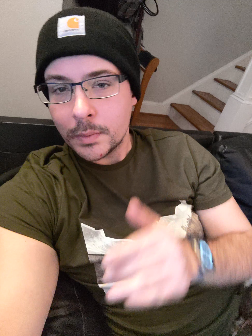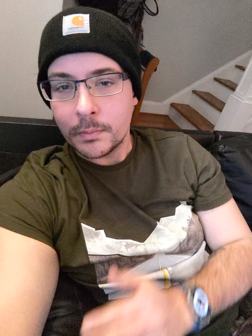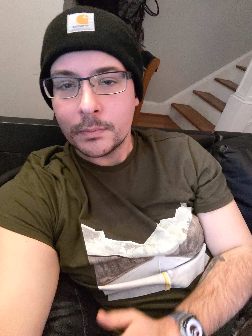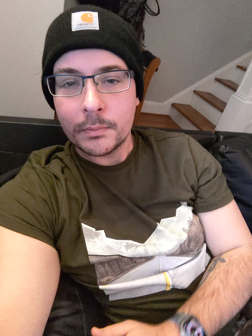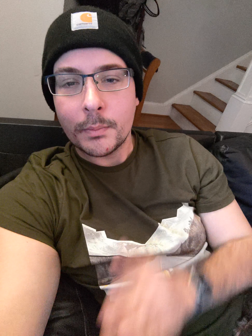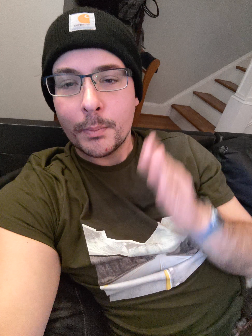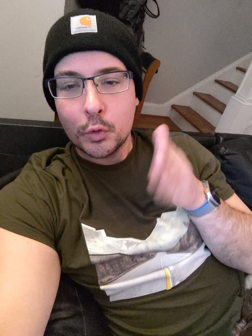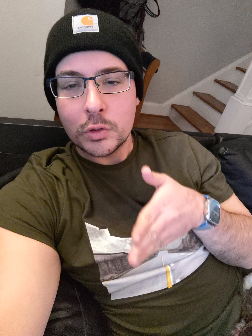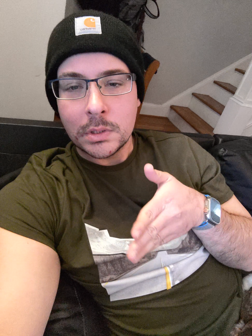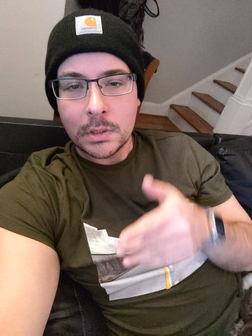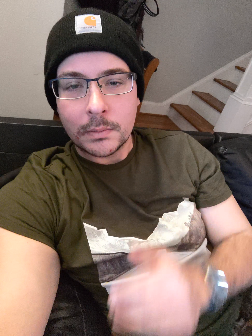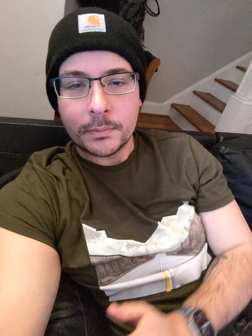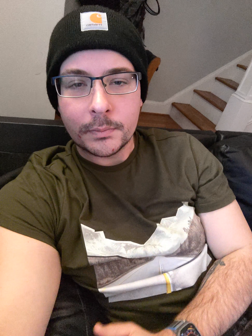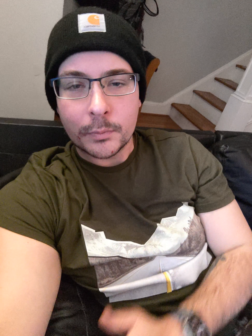person